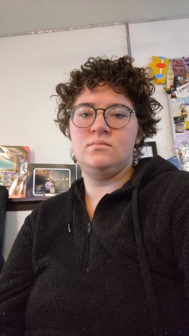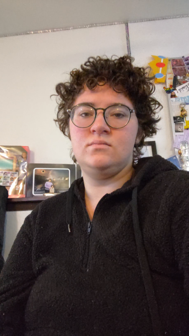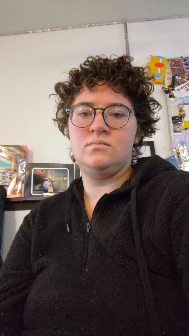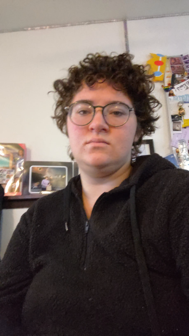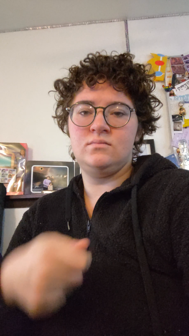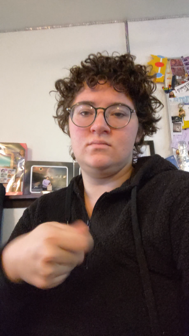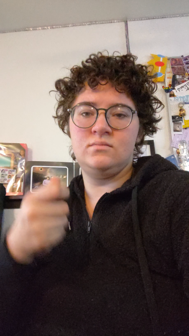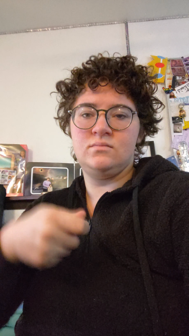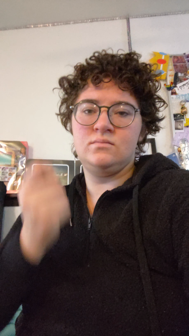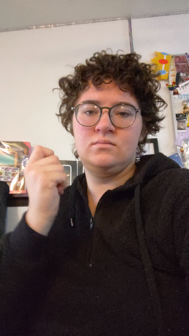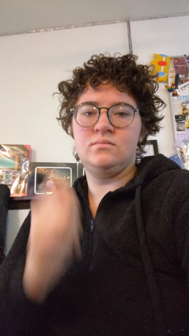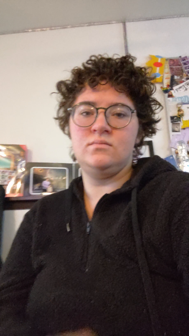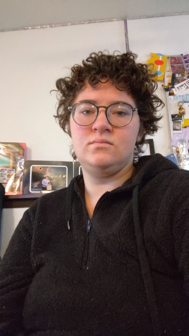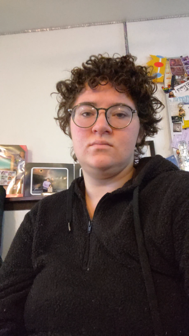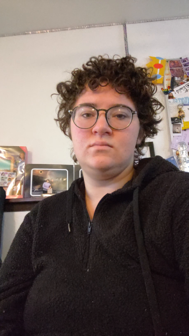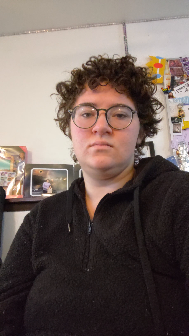shovel